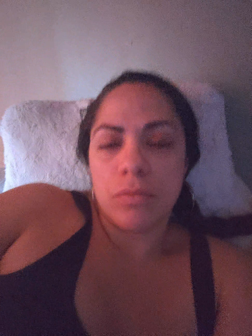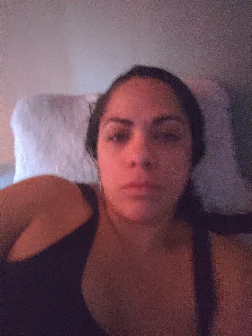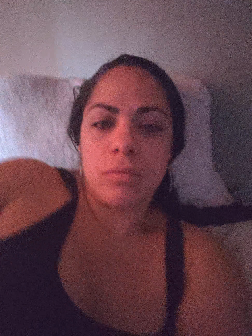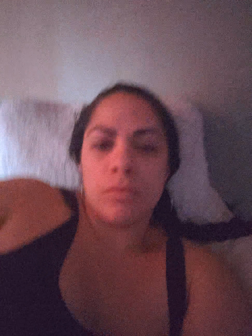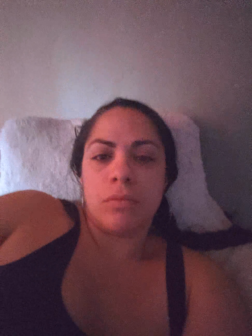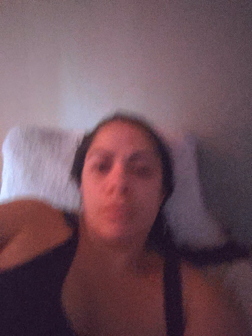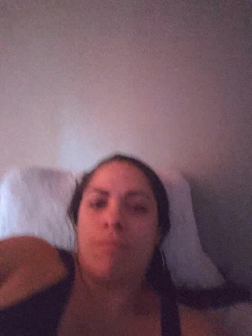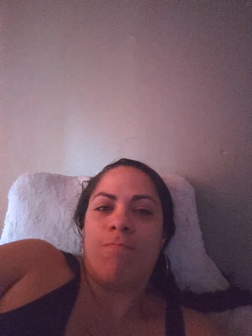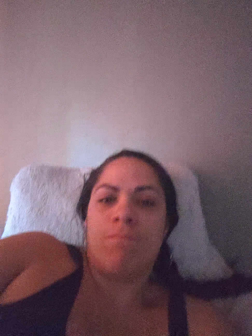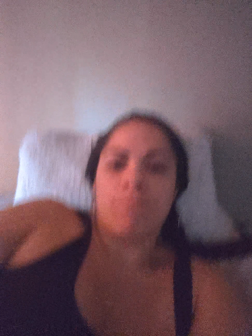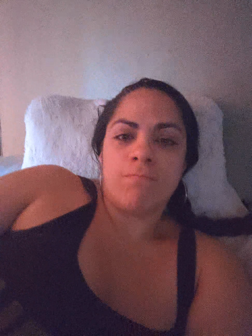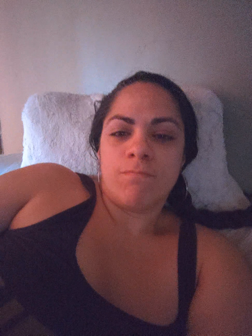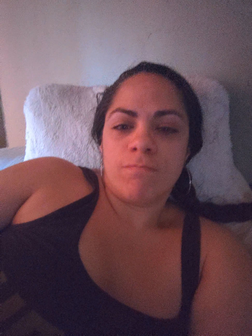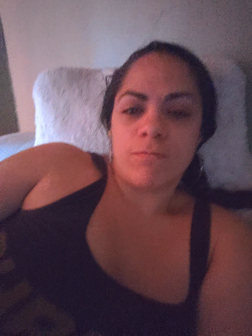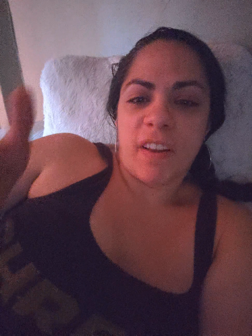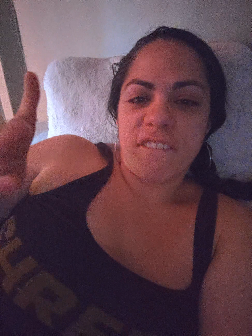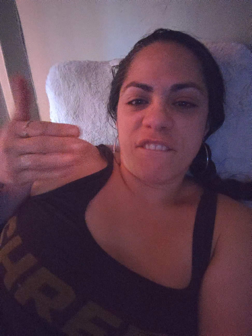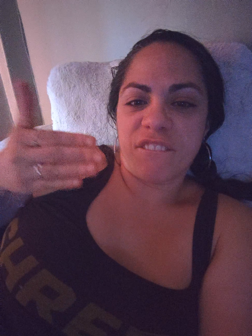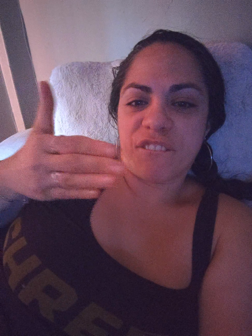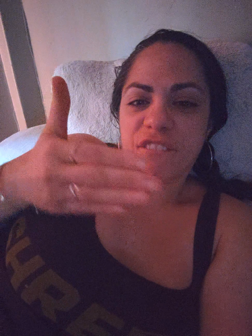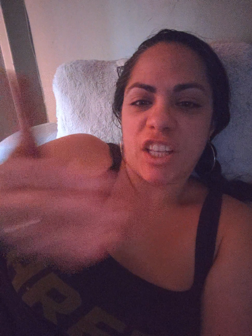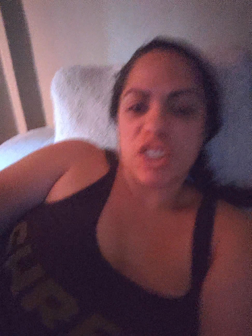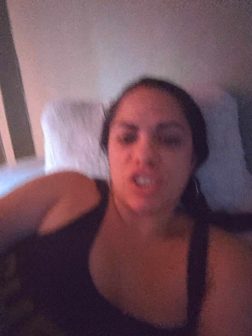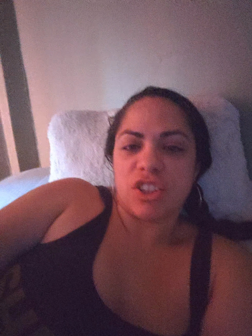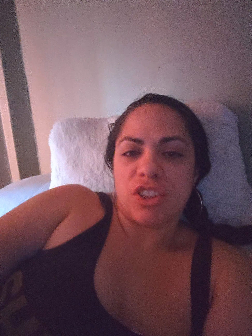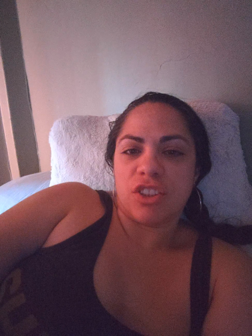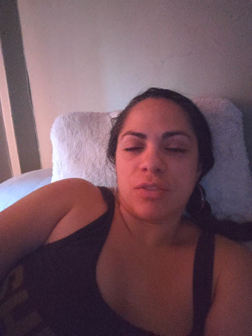fish